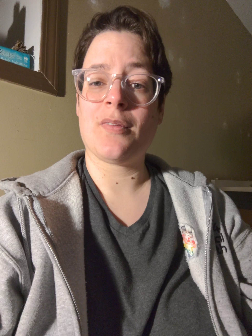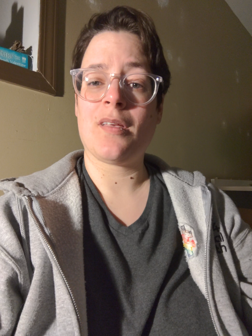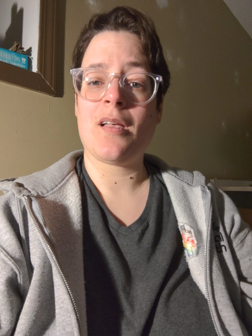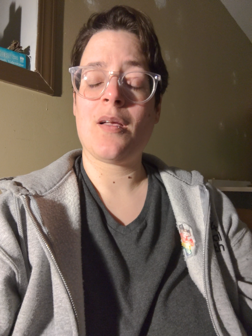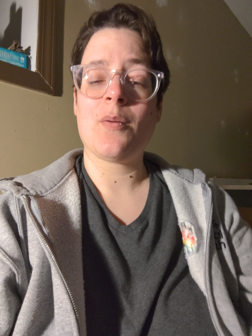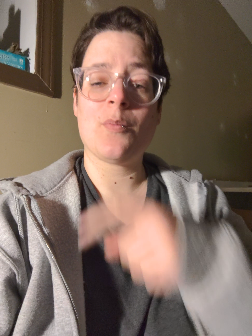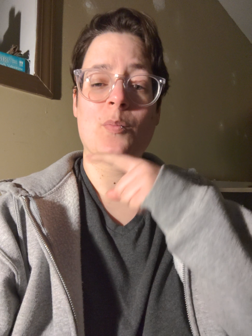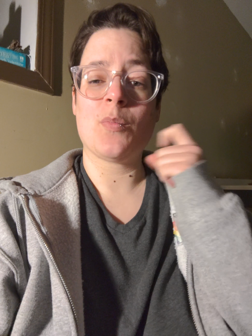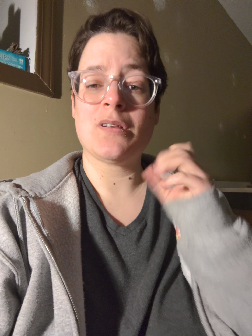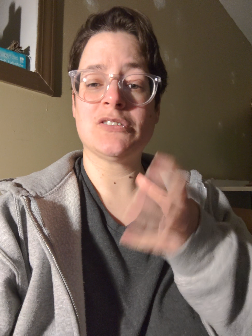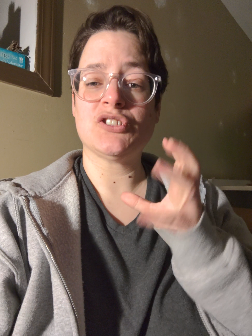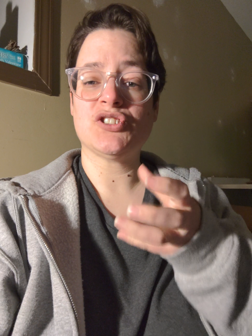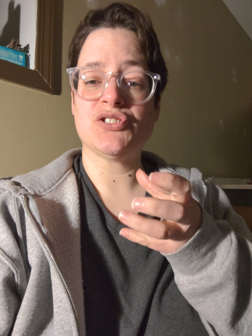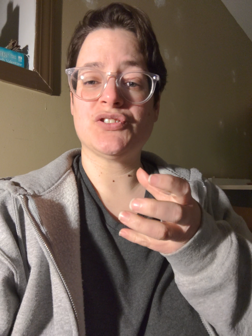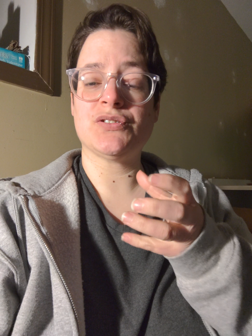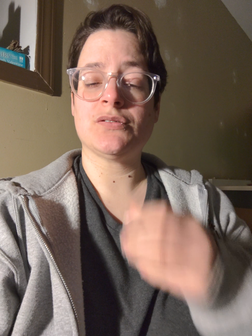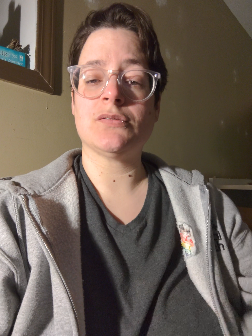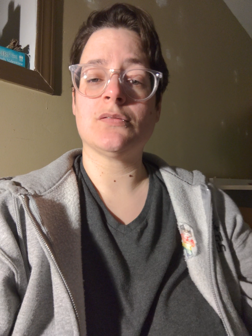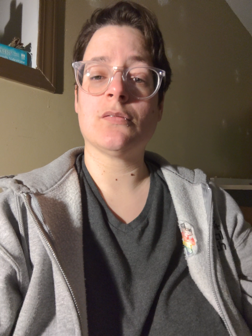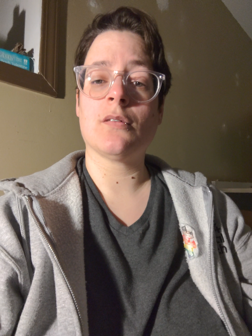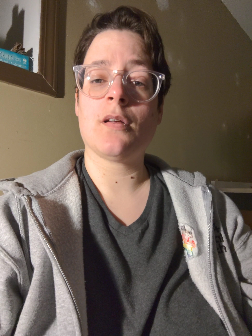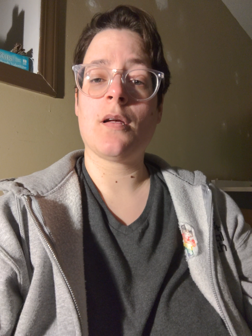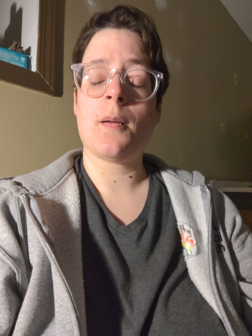dryer